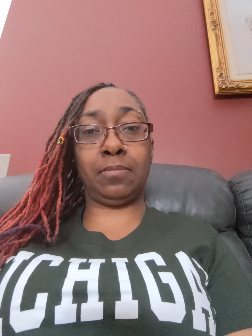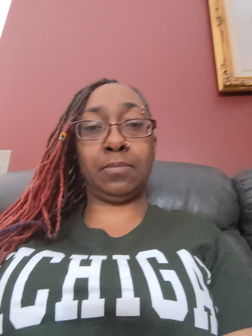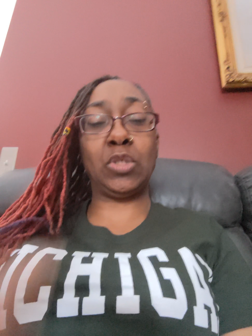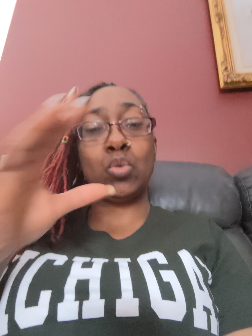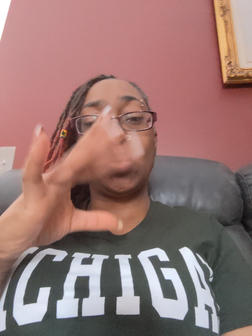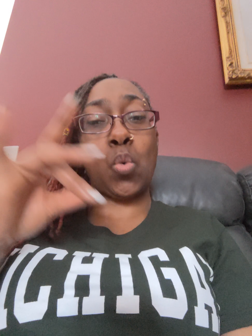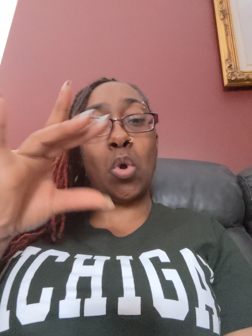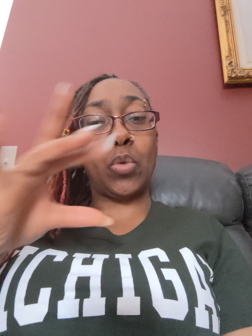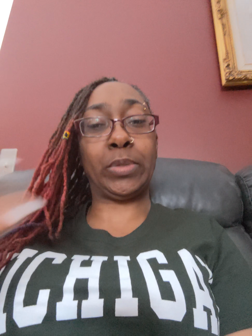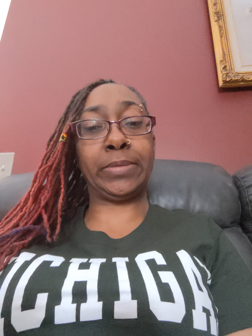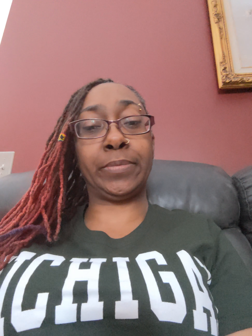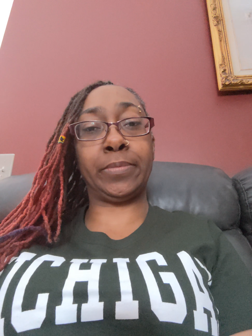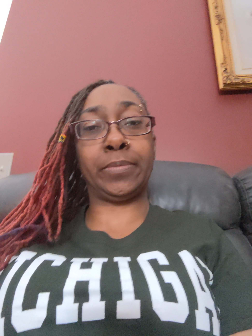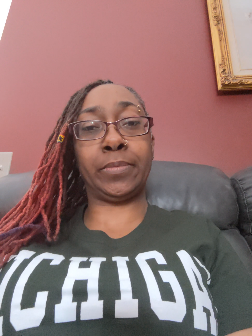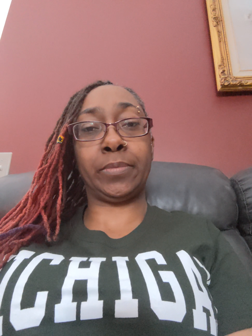story